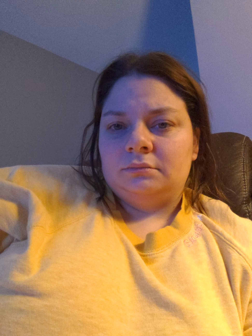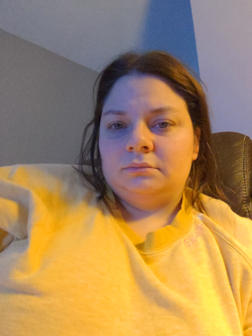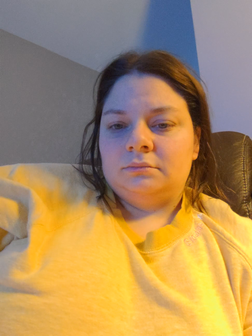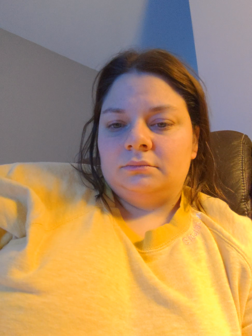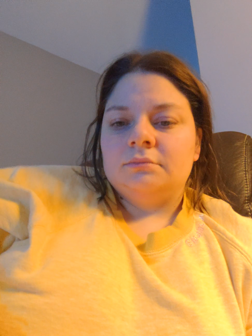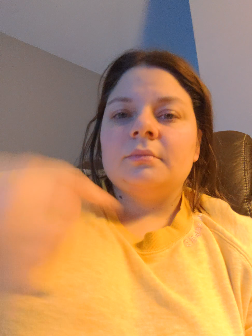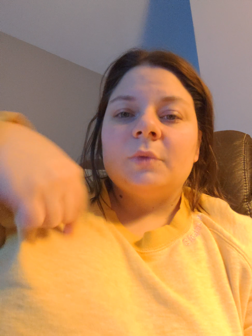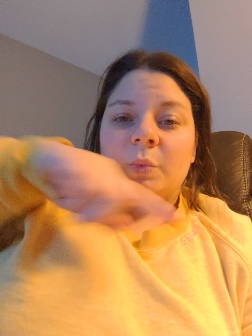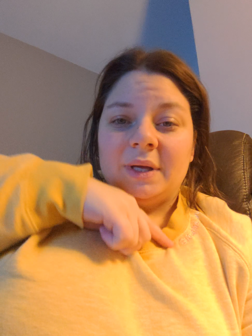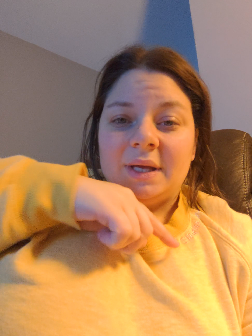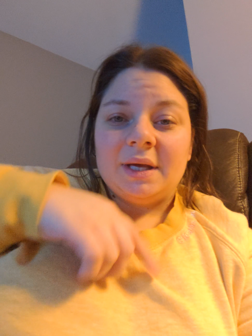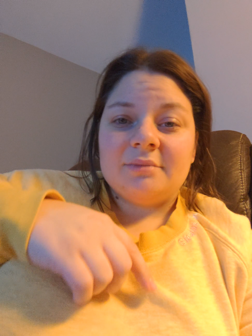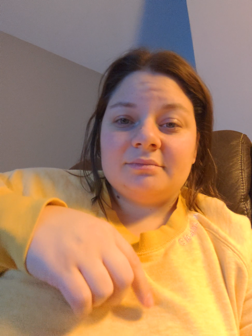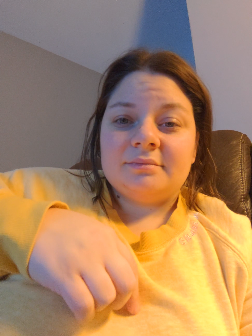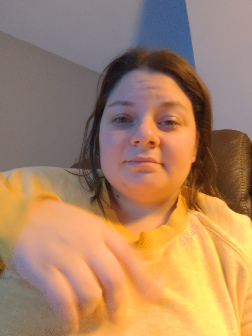we